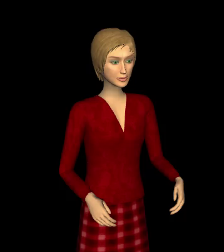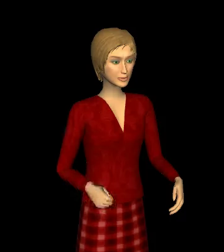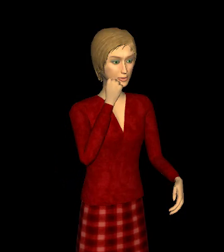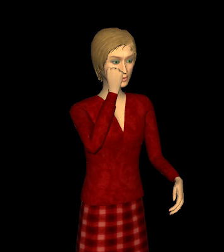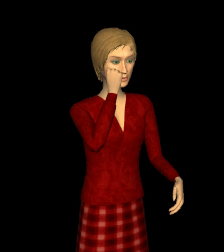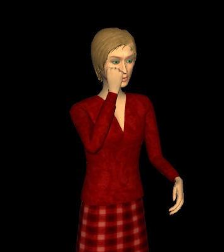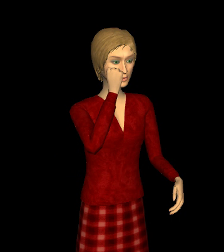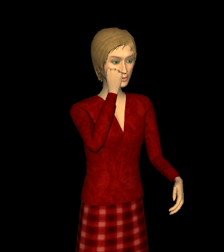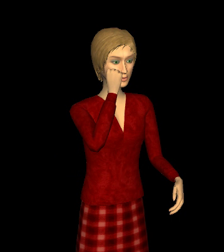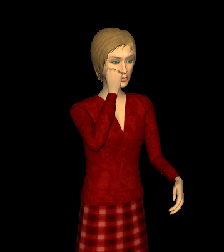معجنات